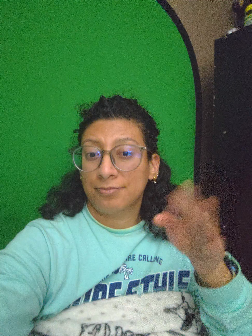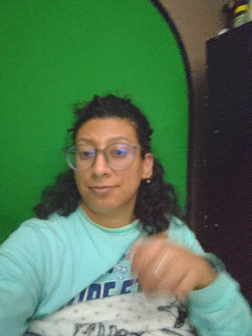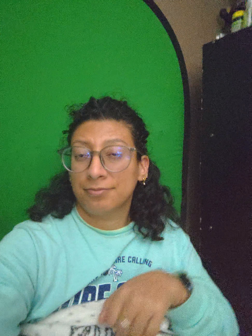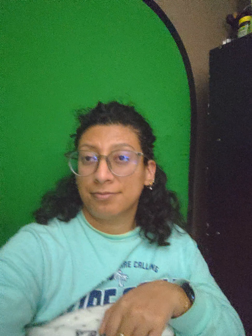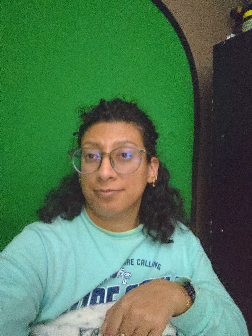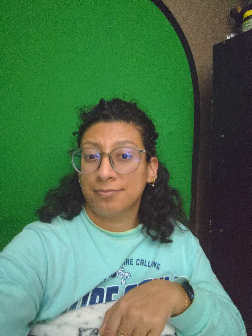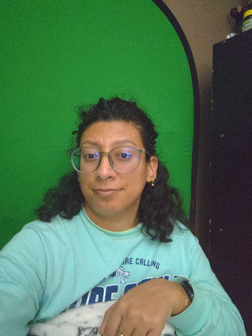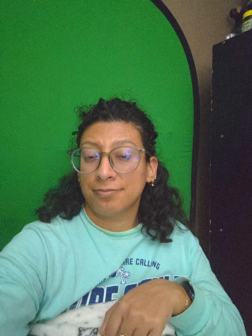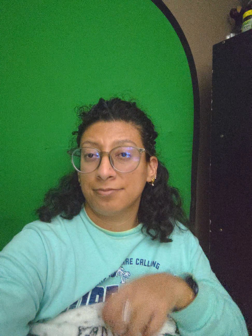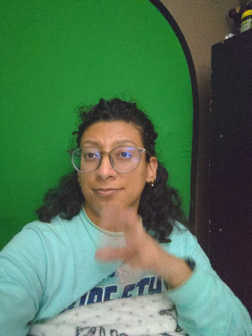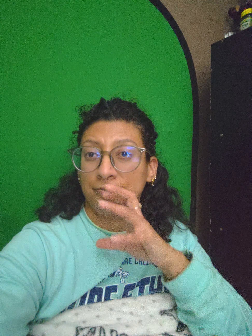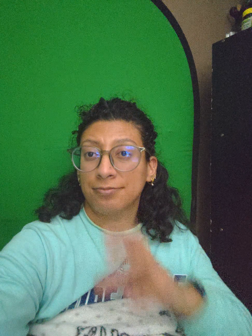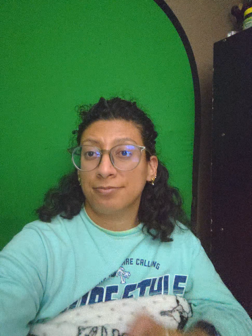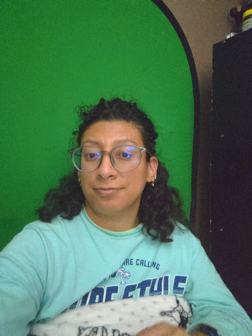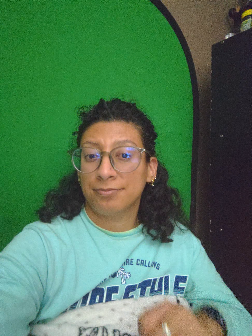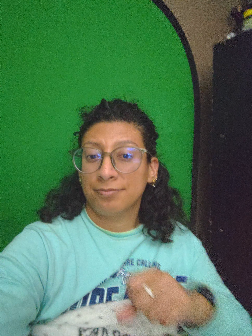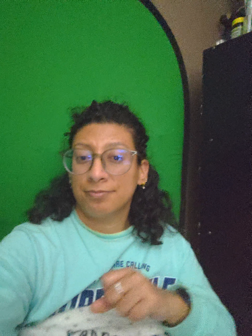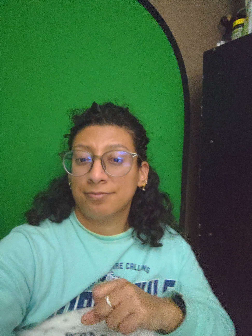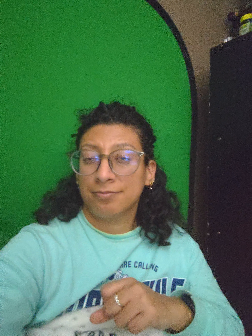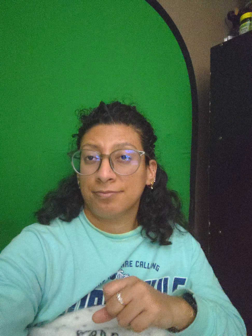old